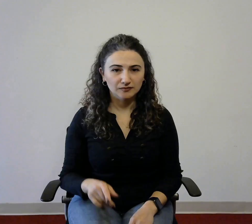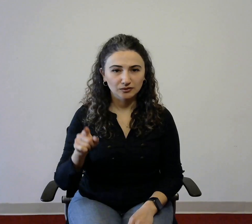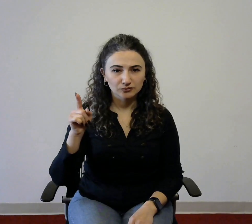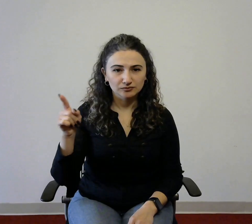O